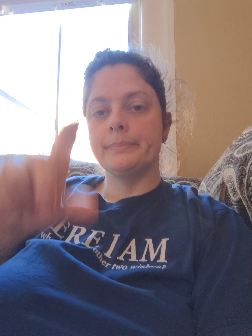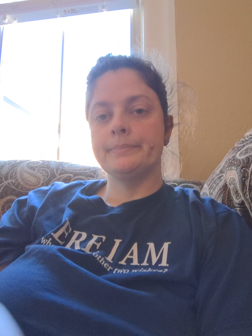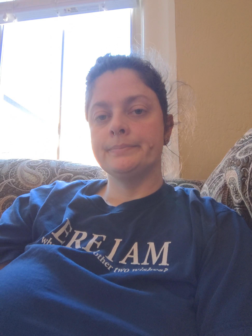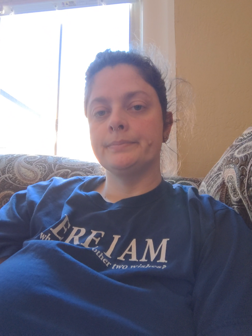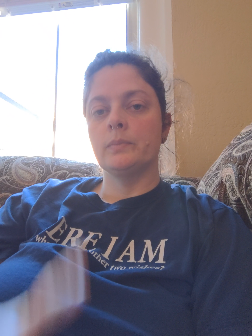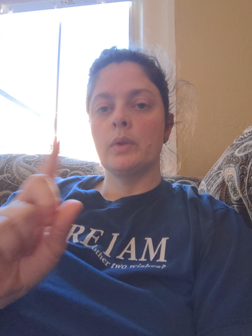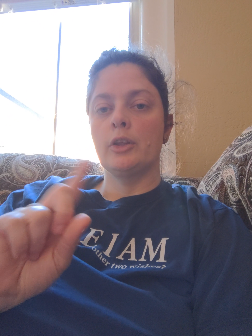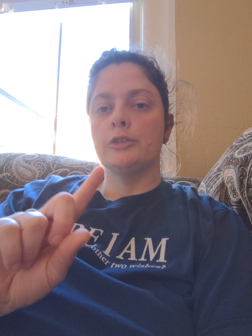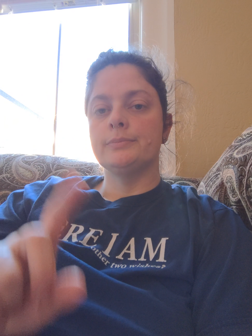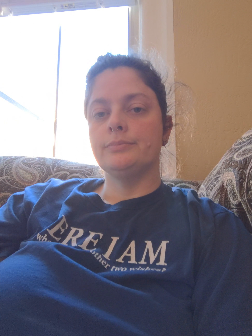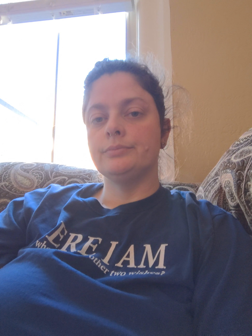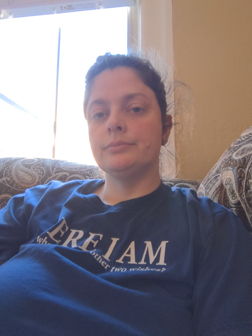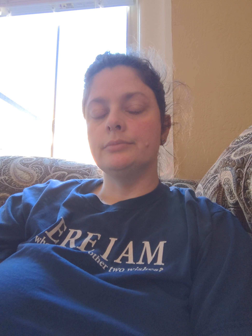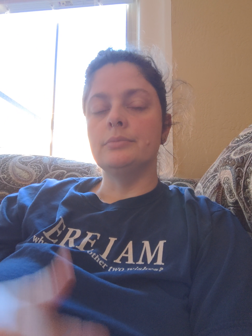where